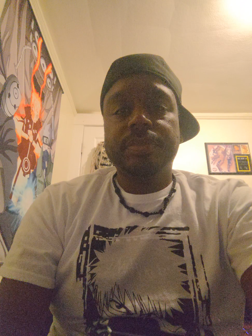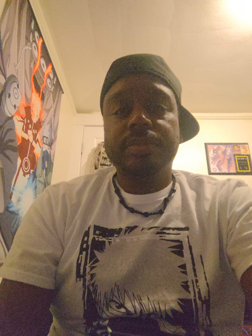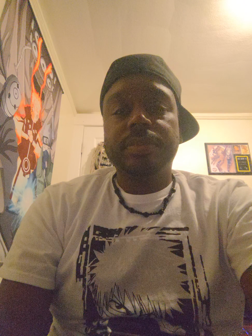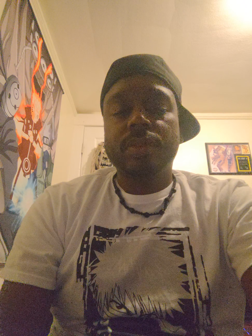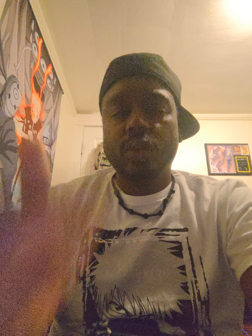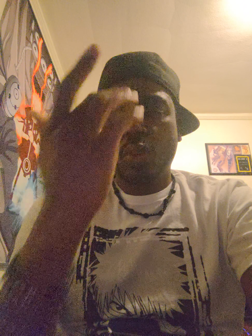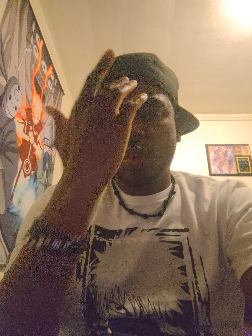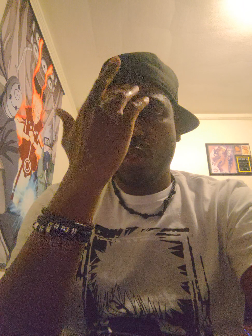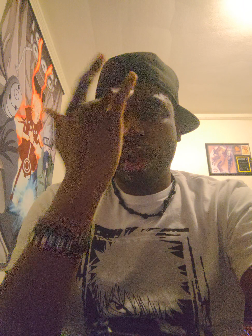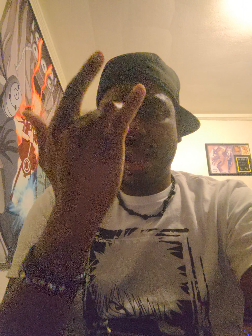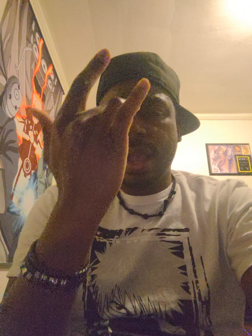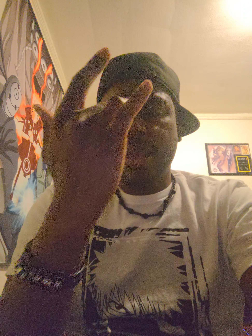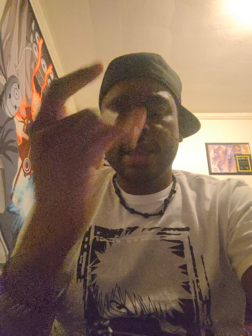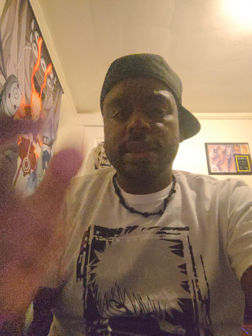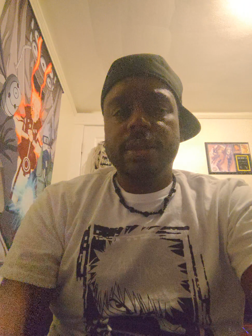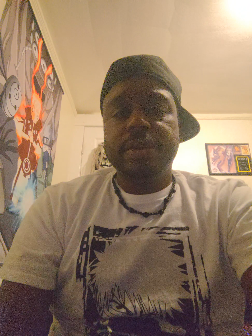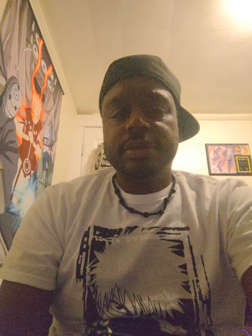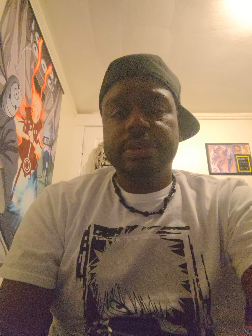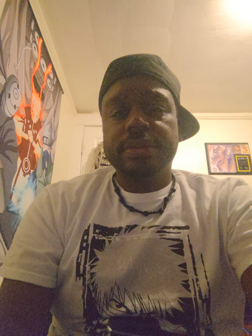why